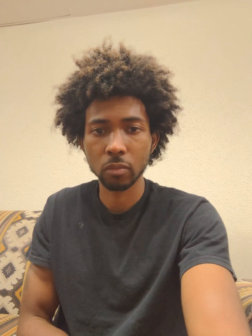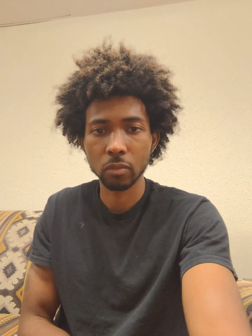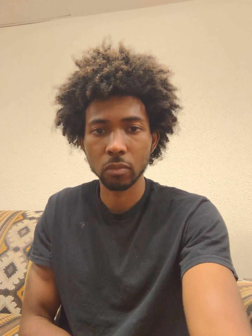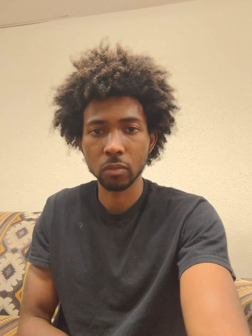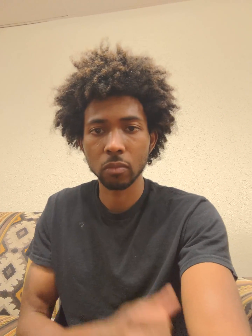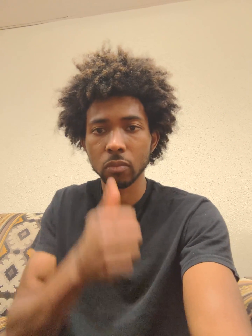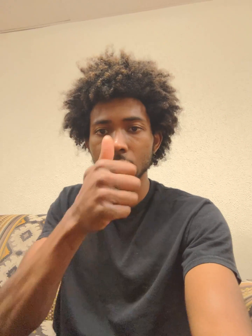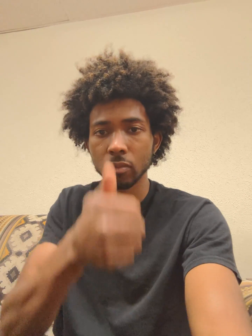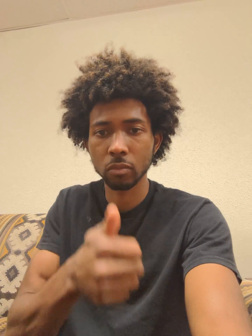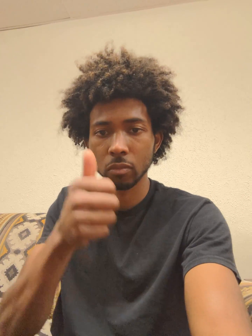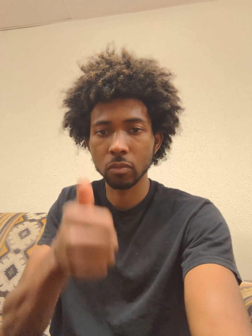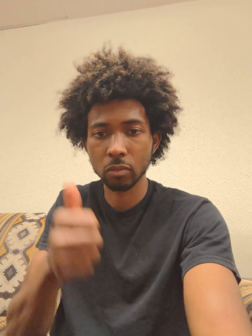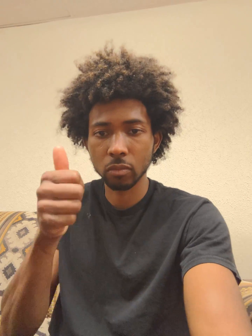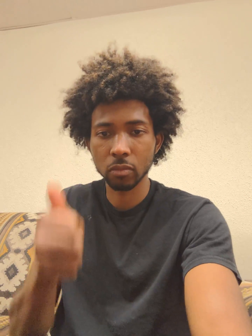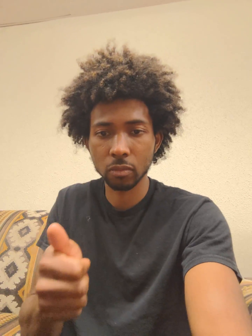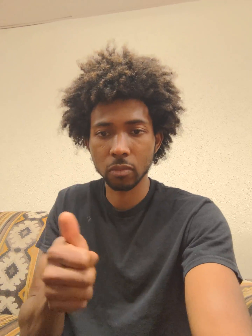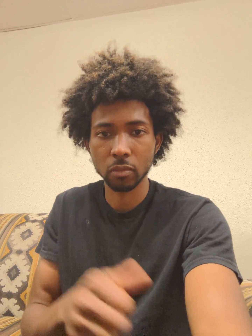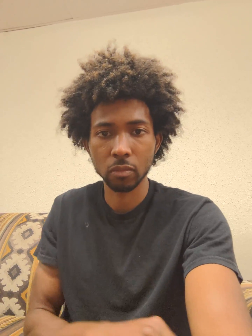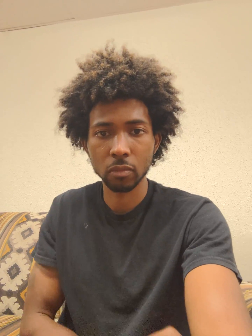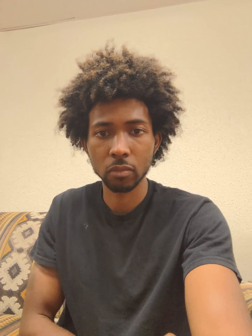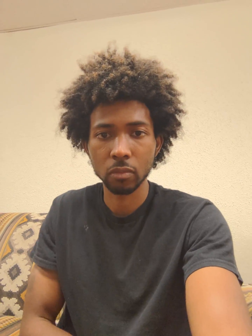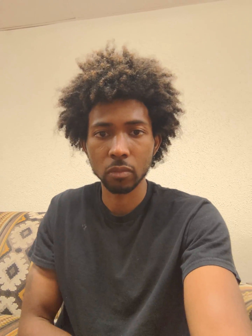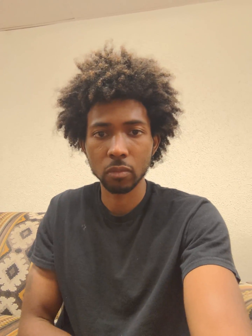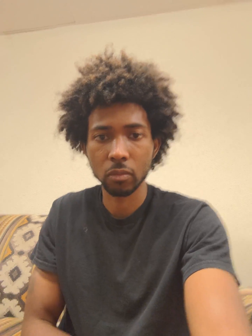each